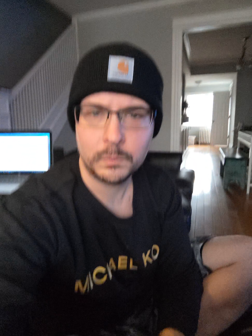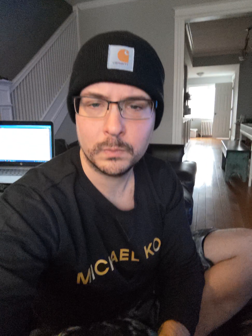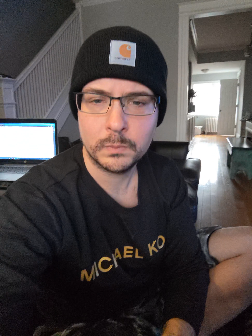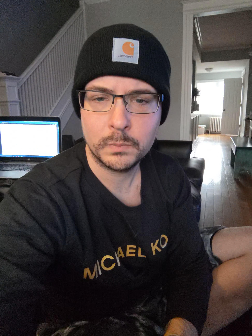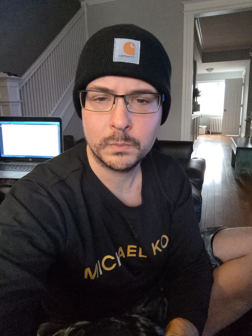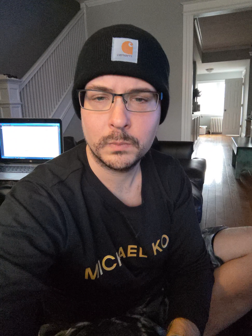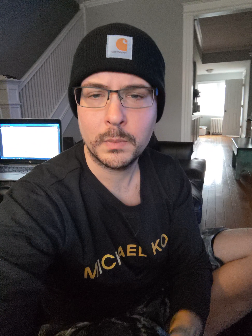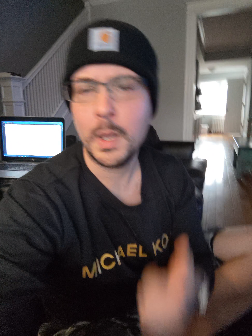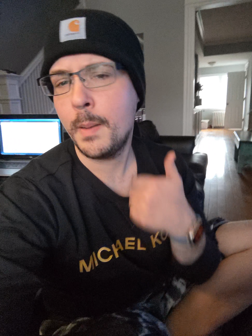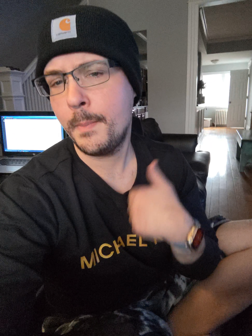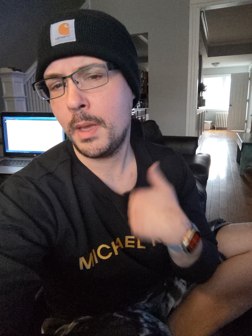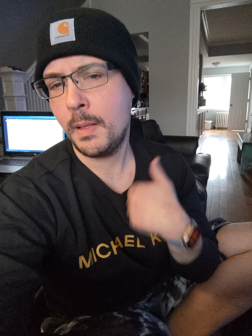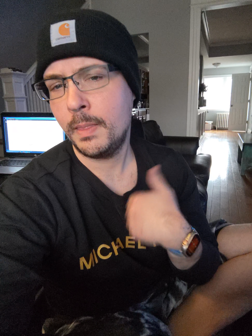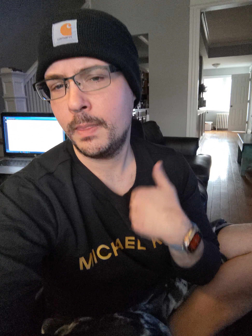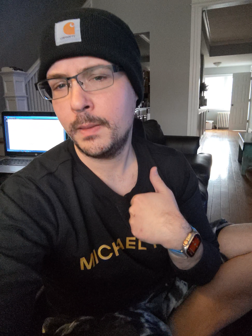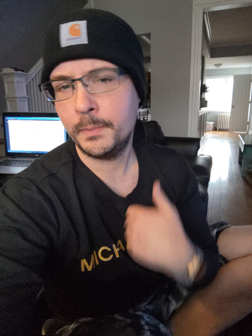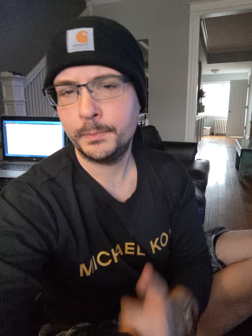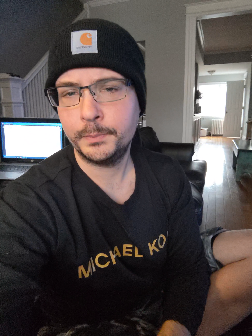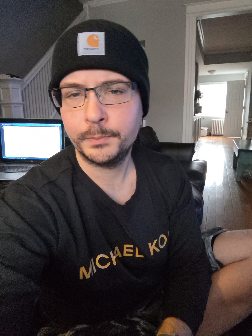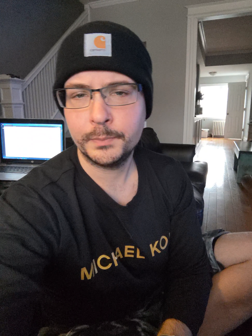bath